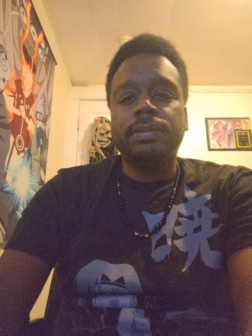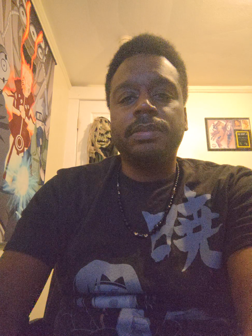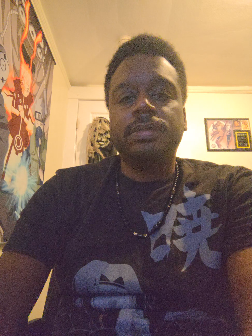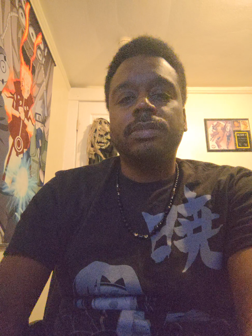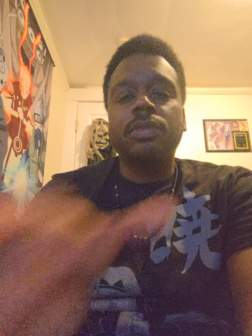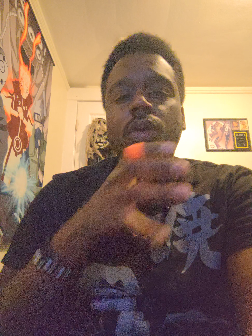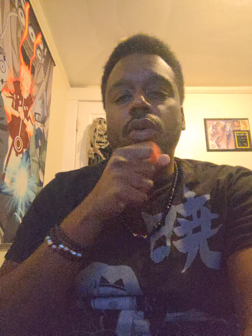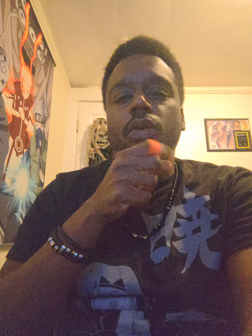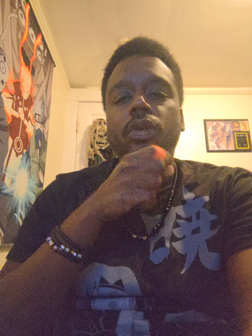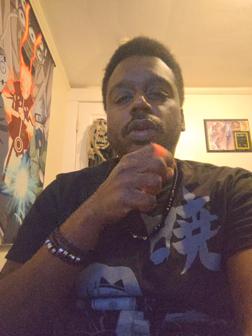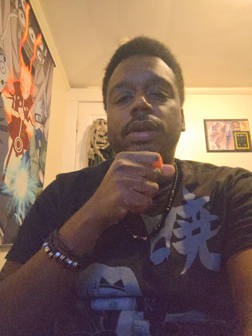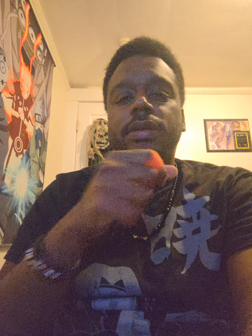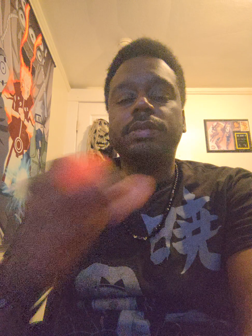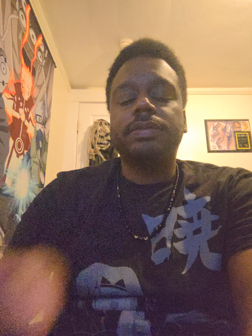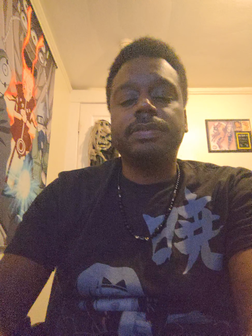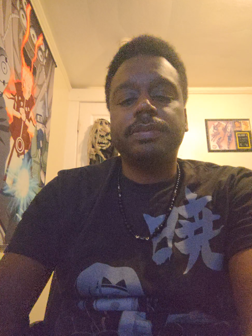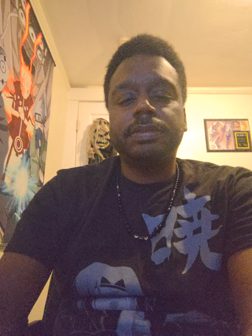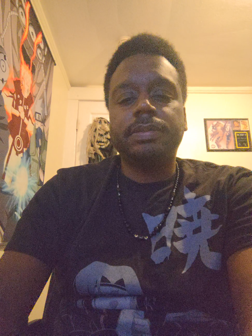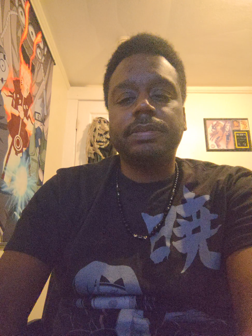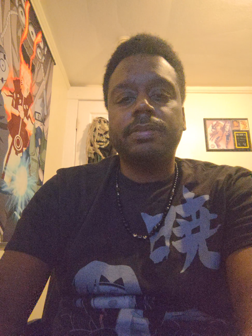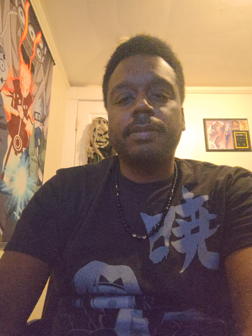orange